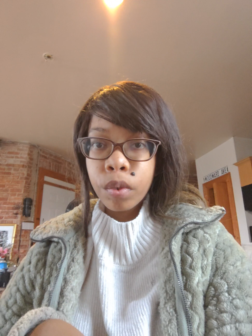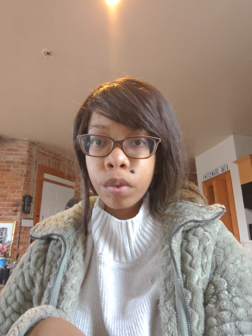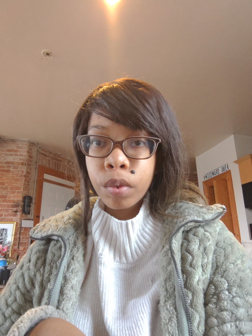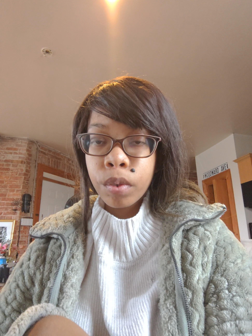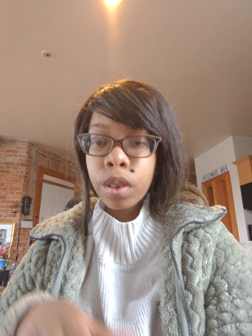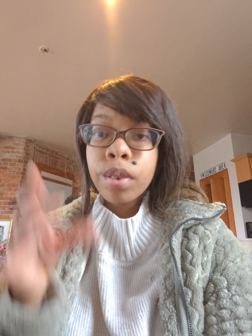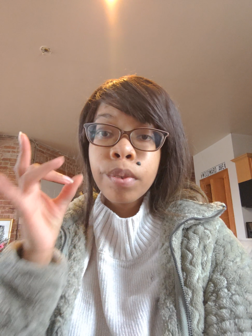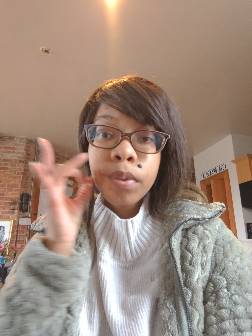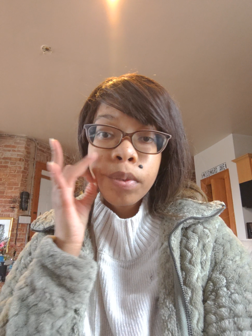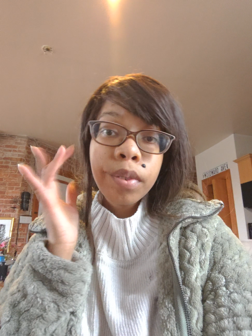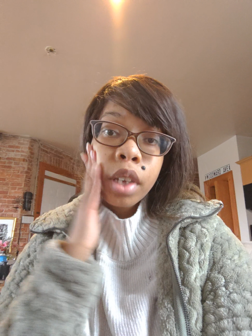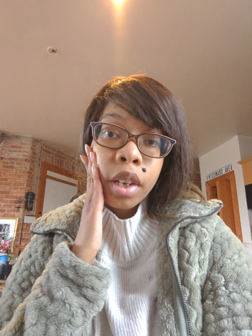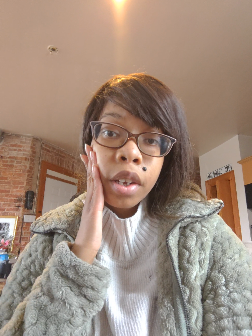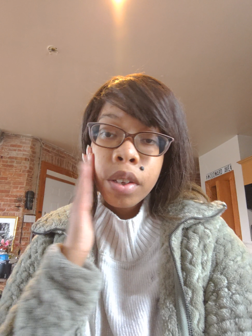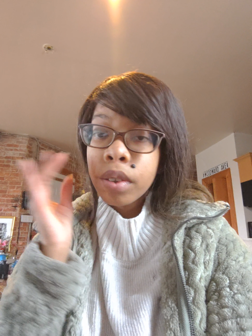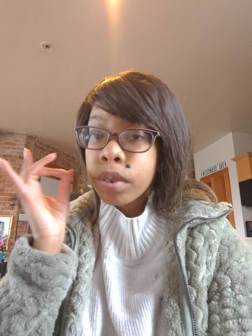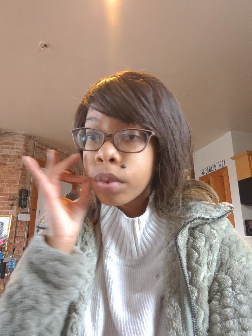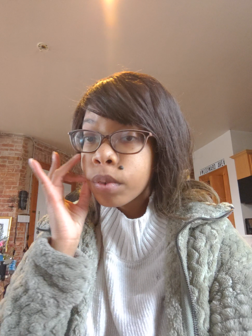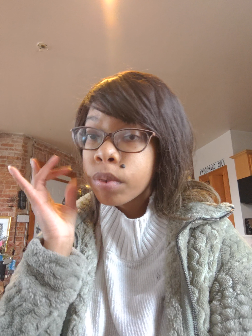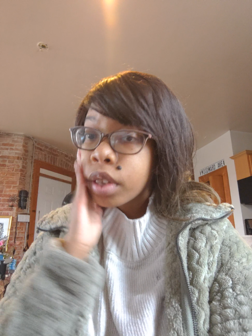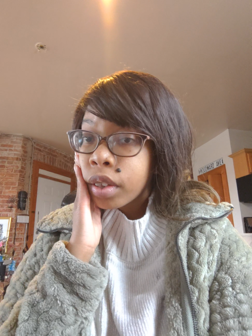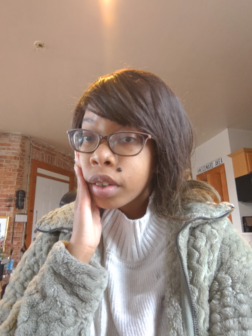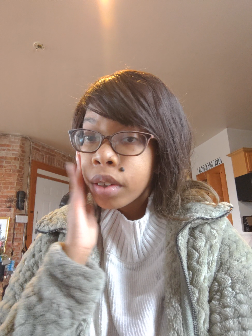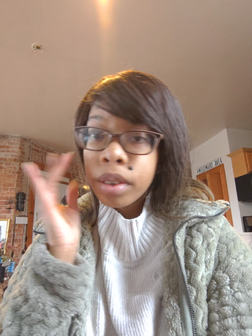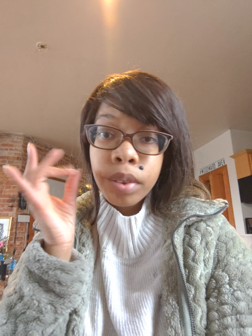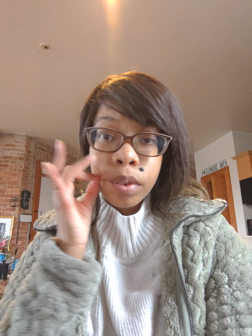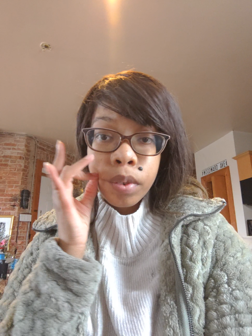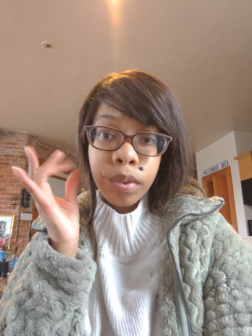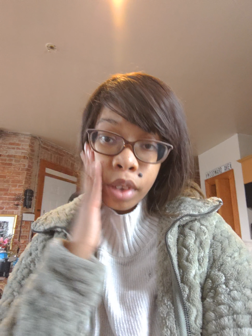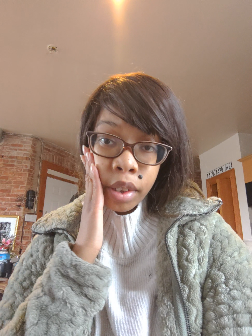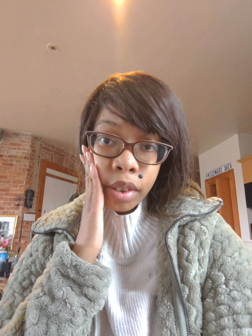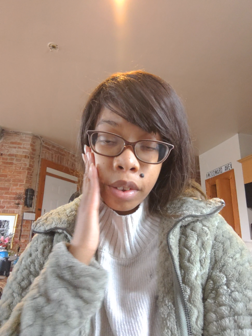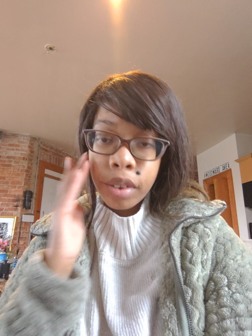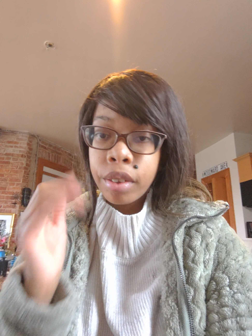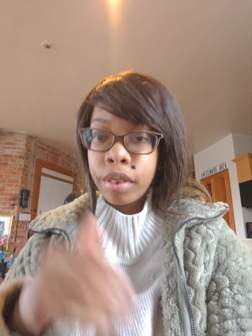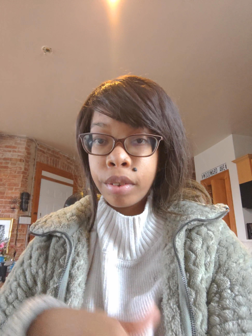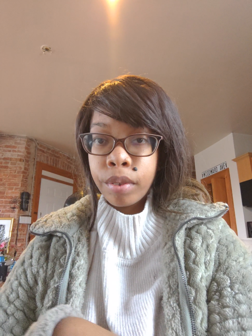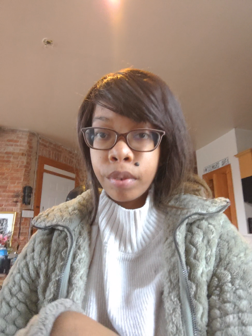bee